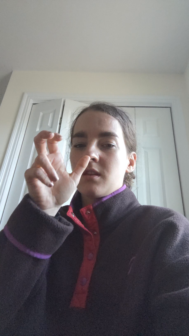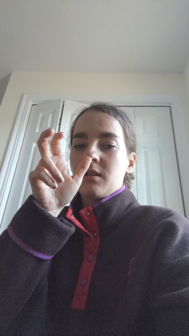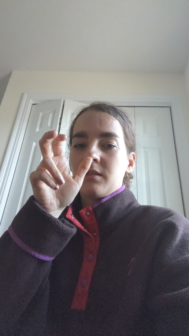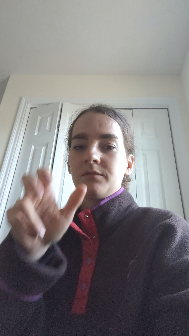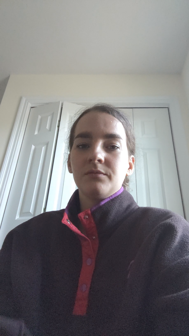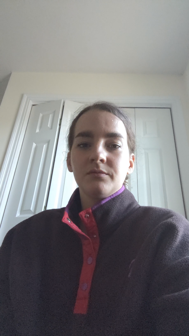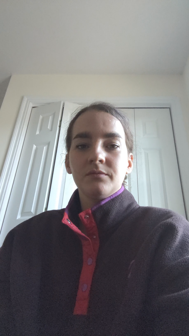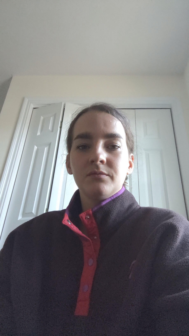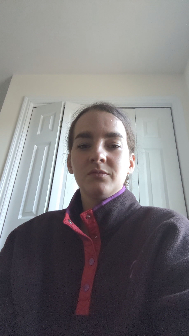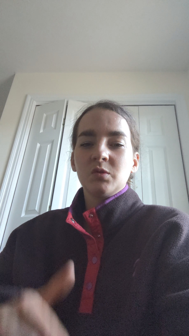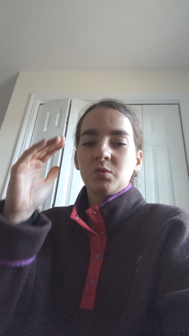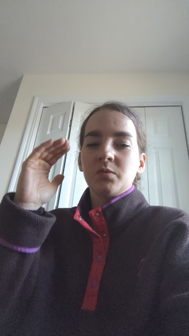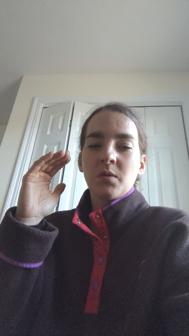short